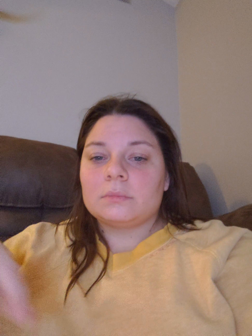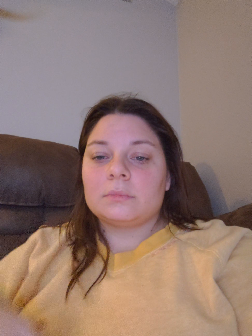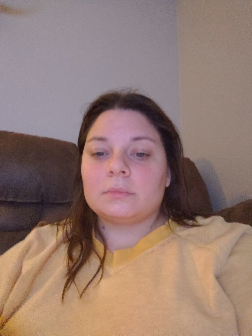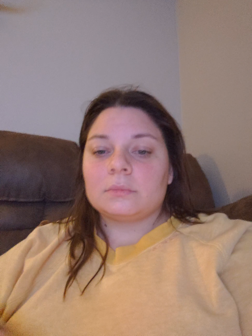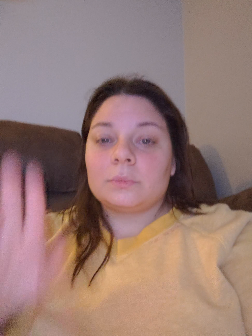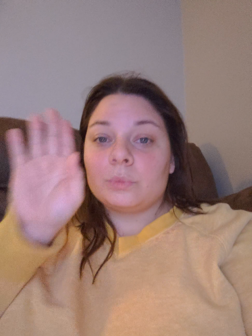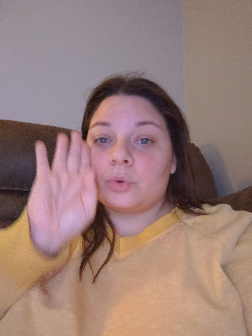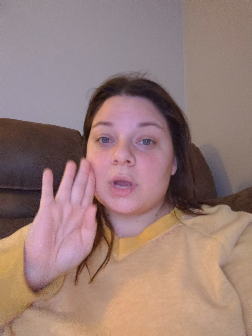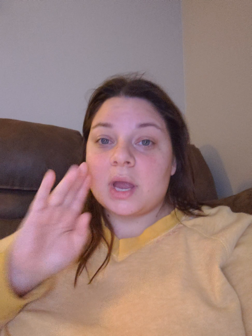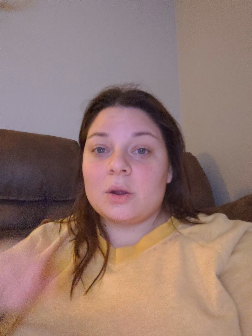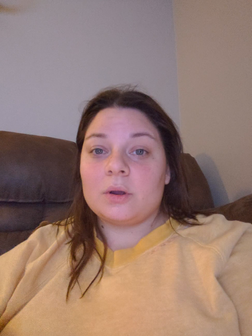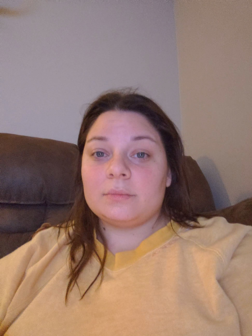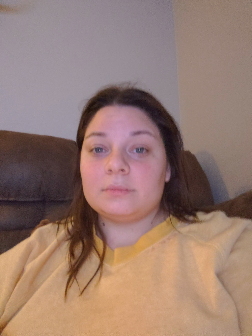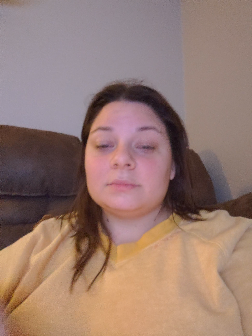brown